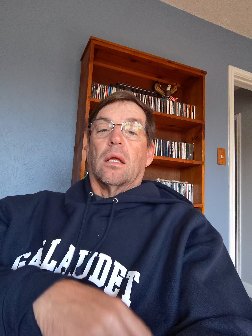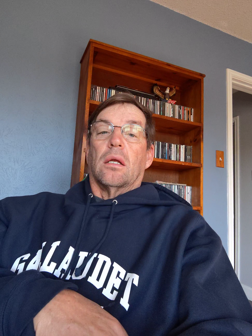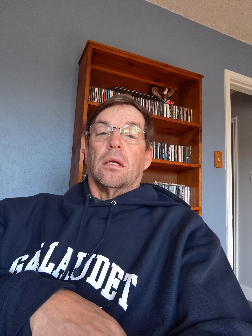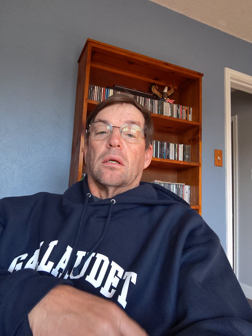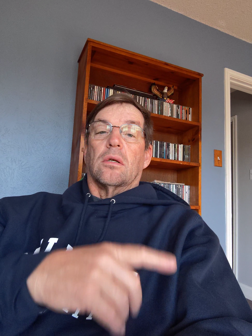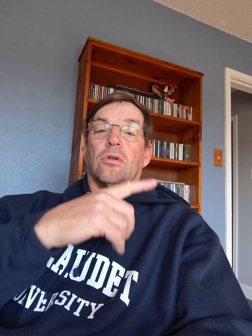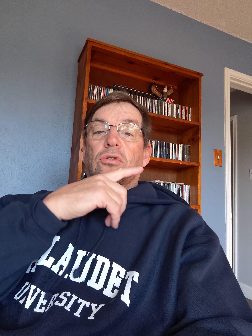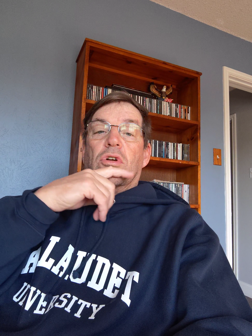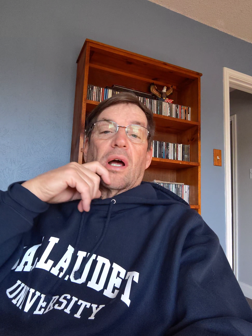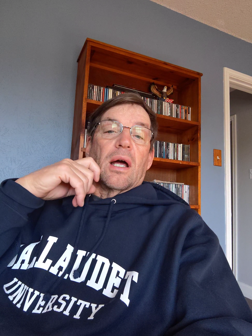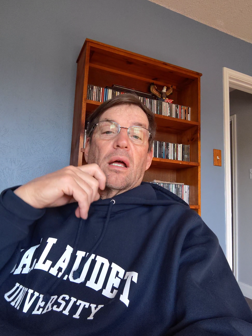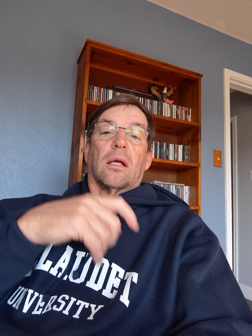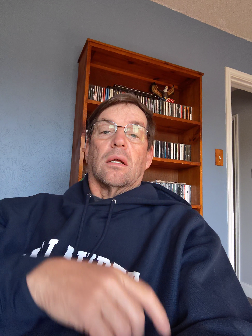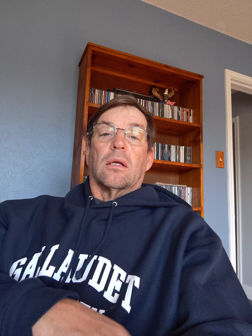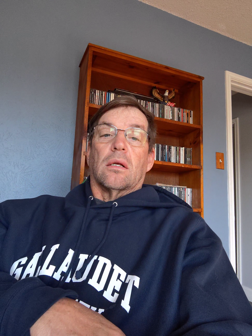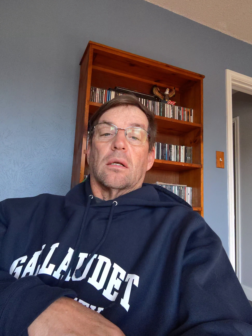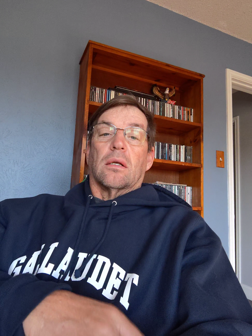dry